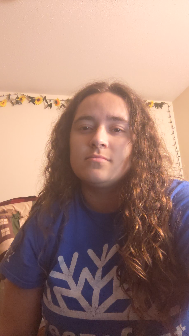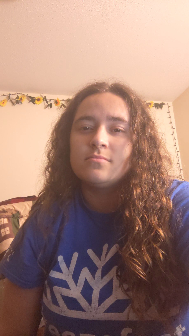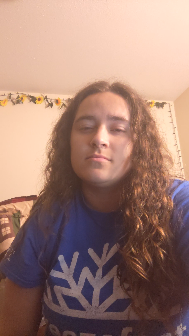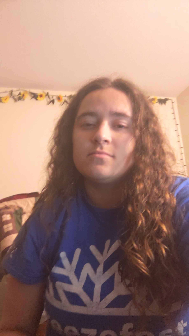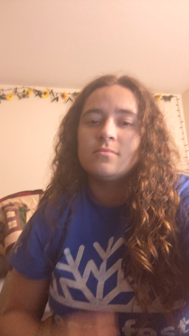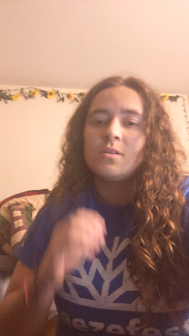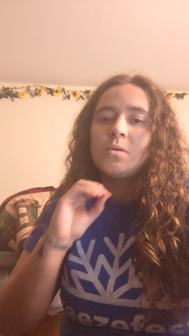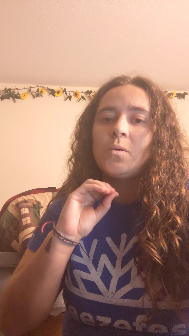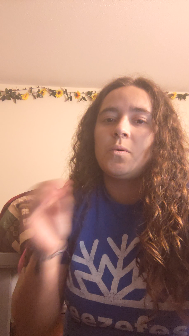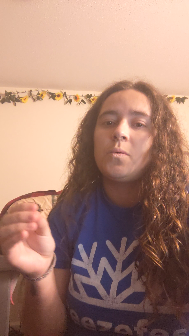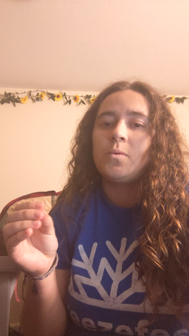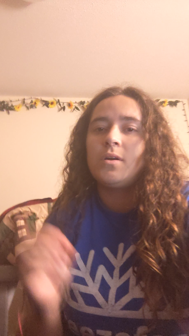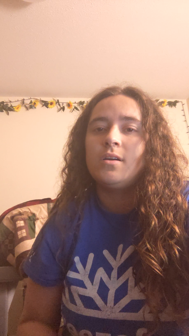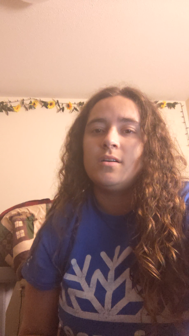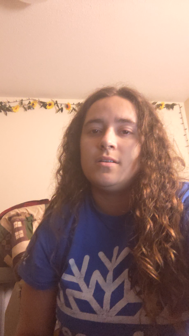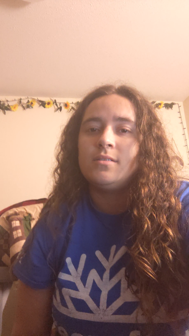none